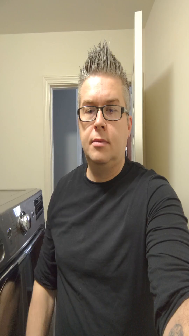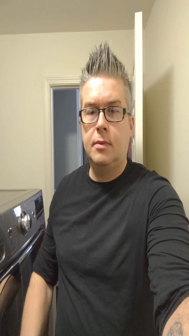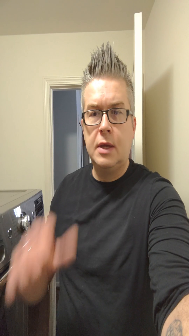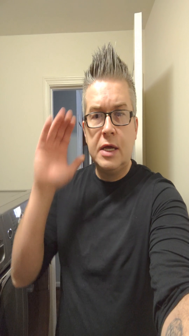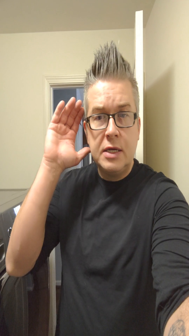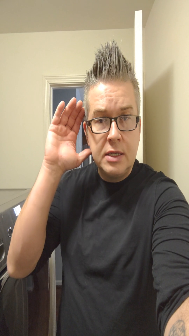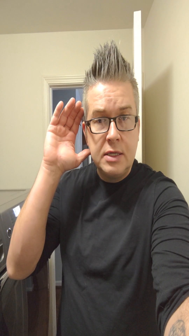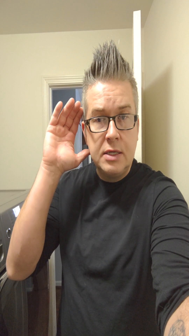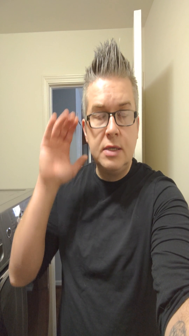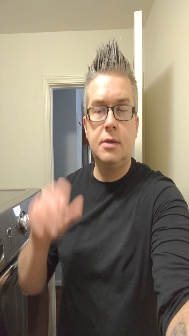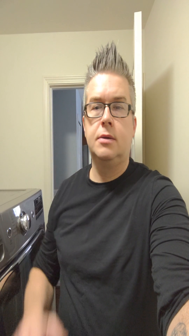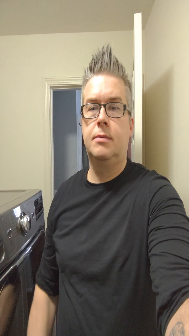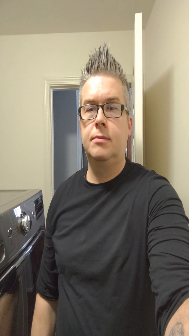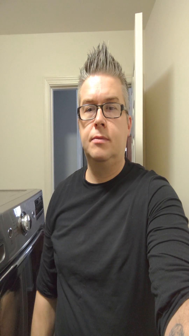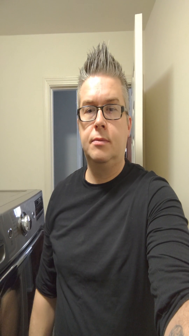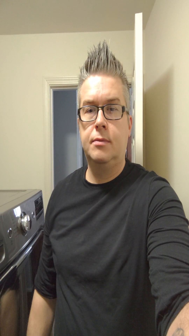listen